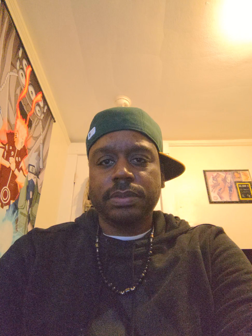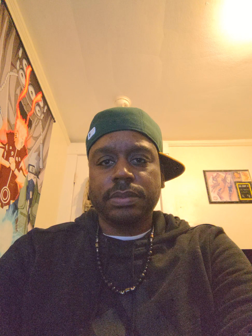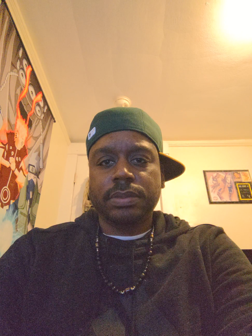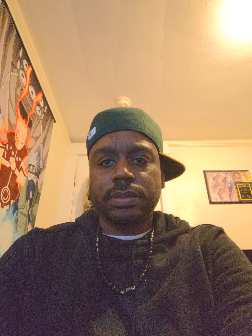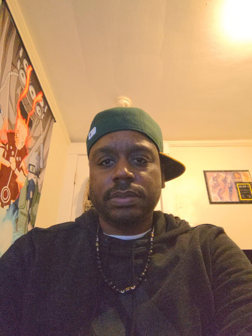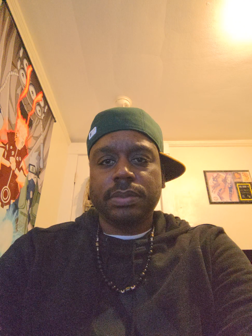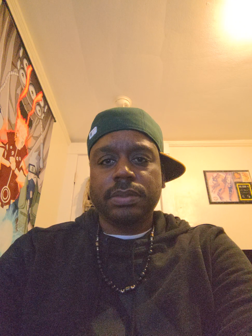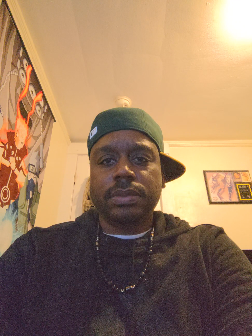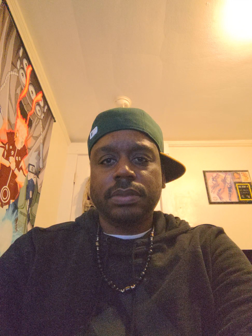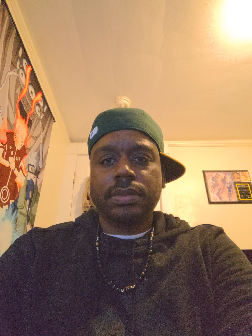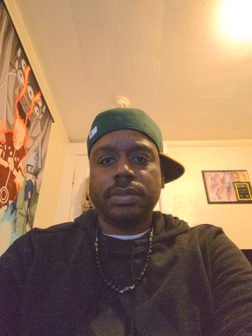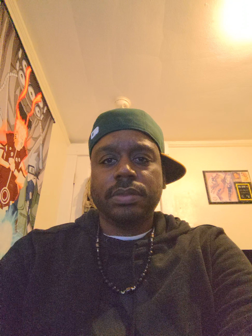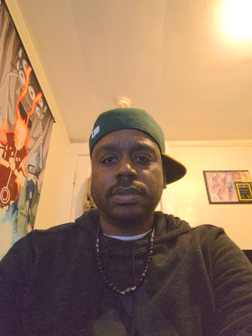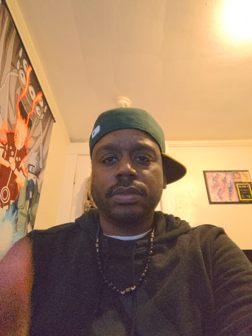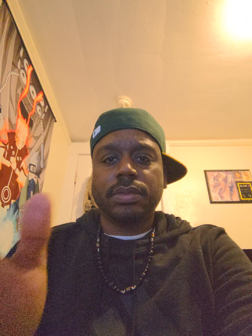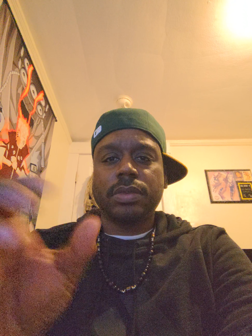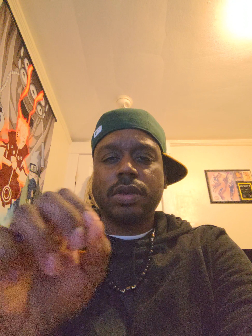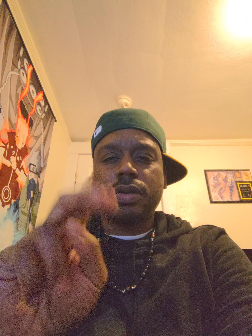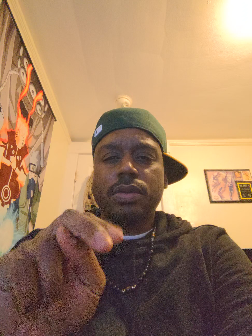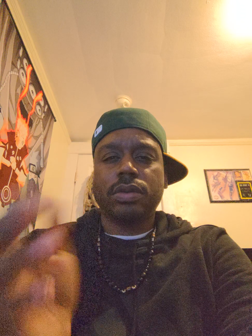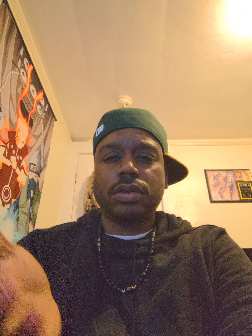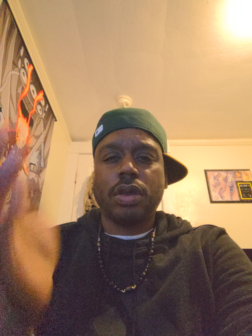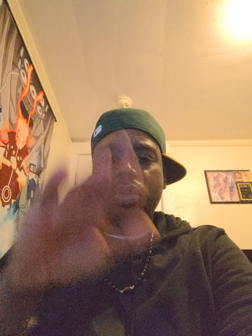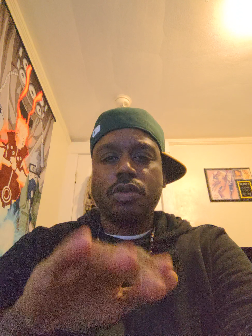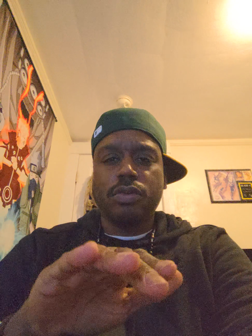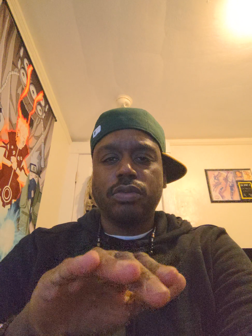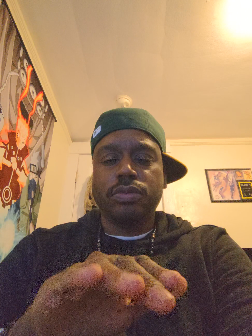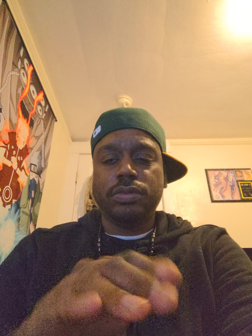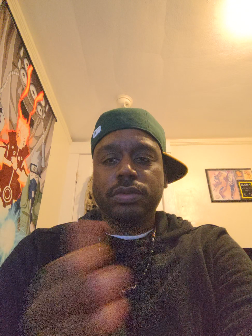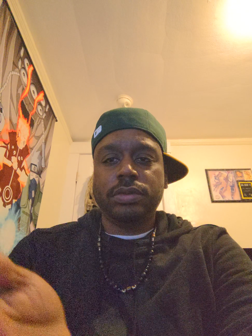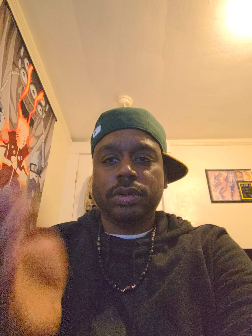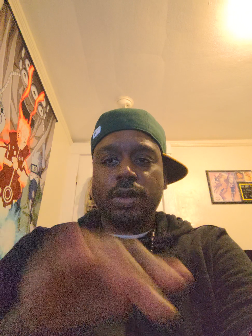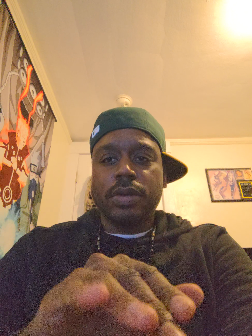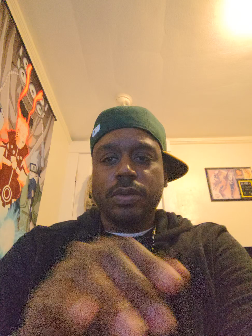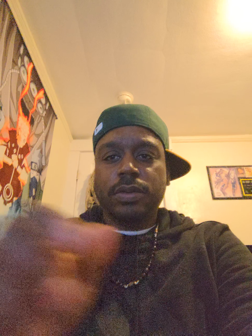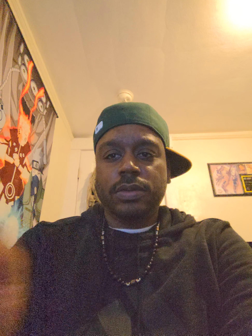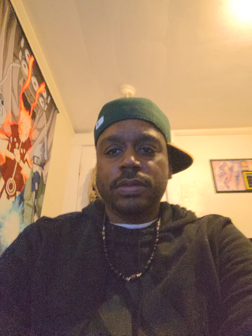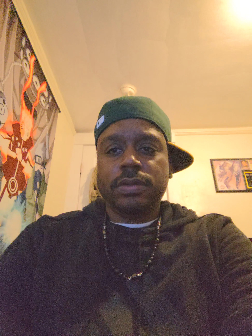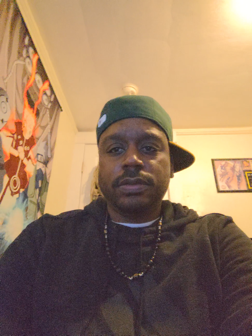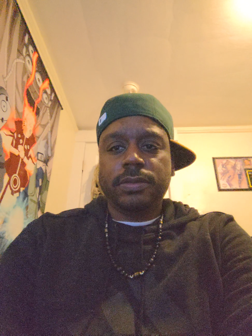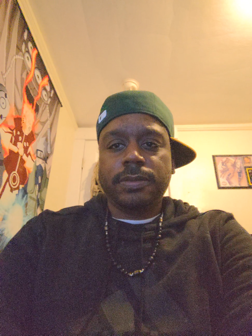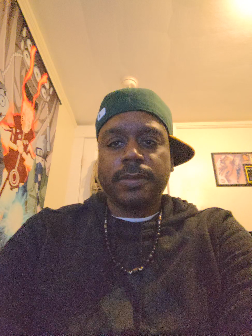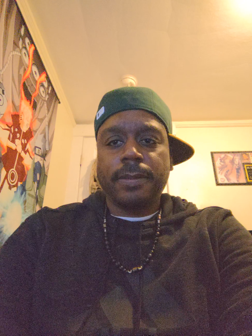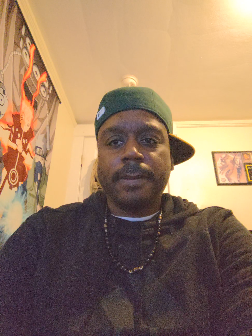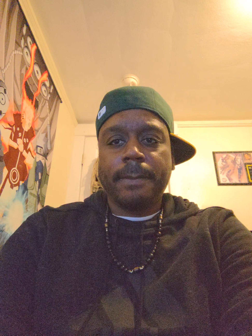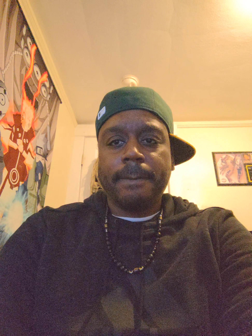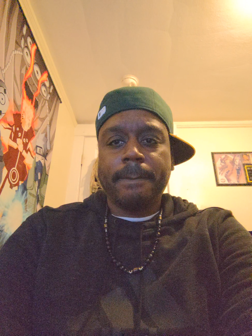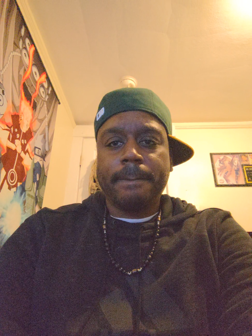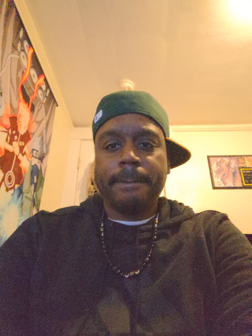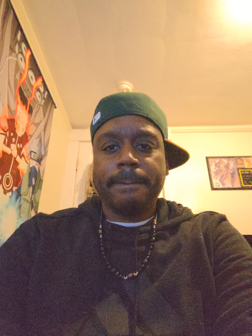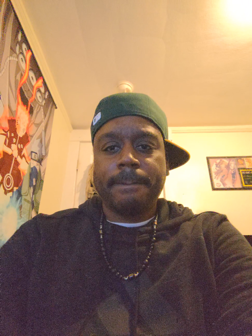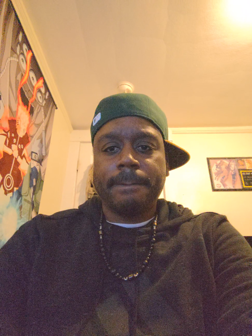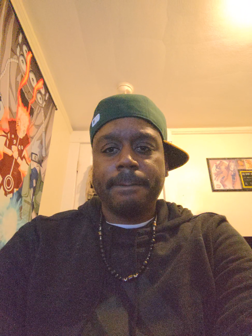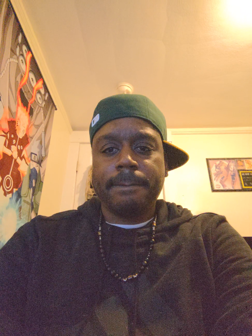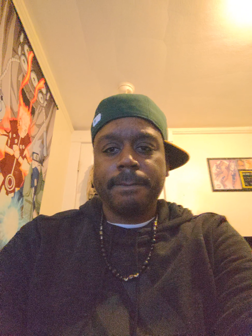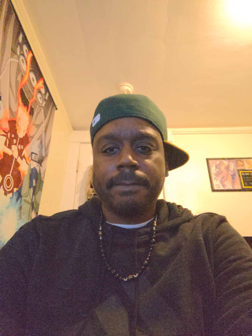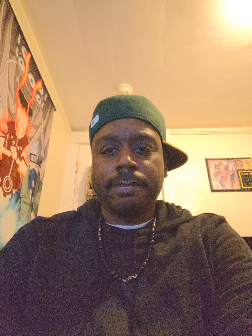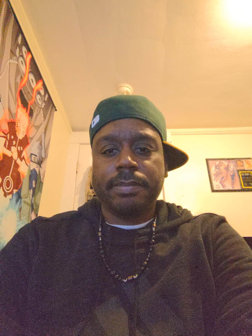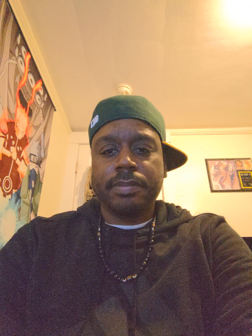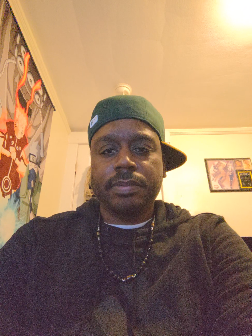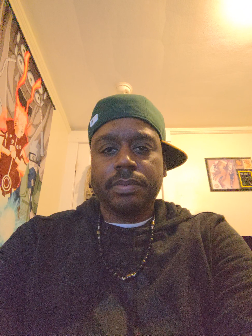on